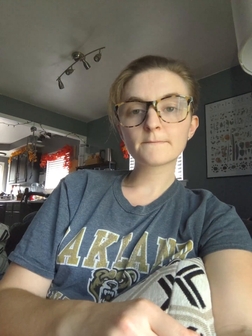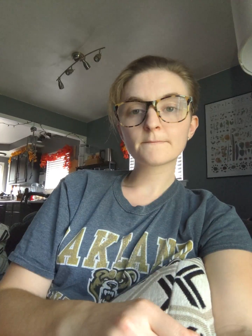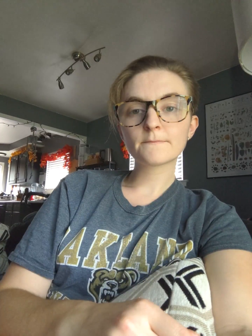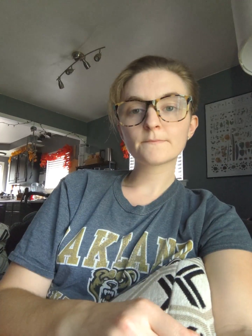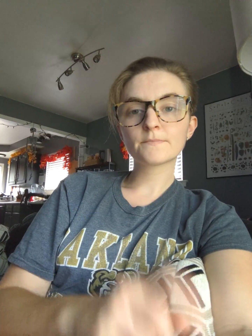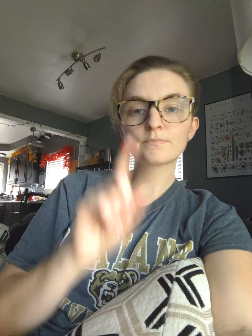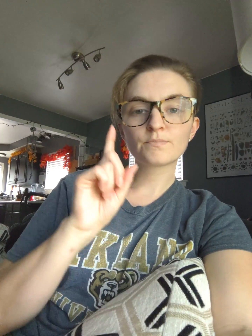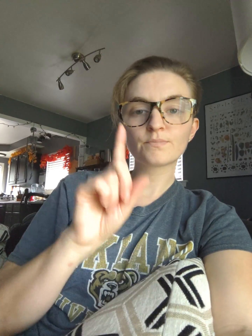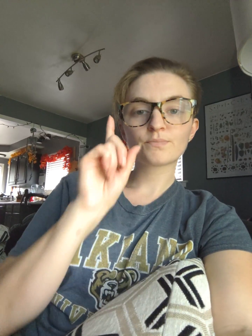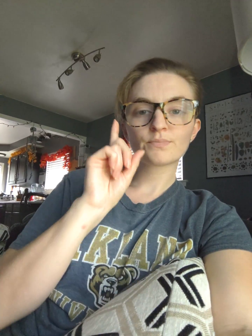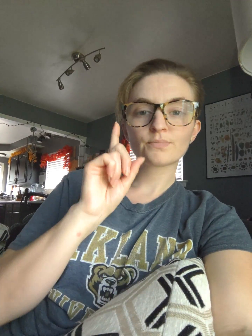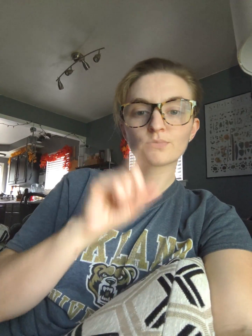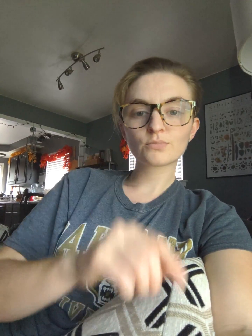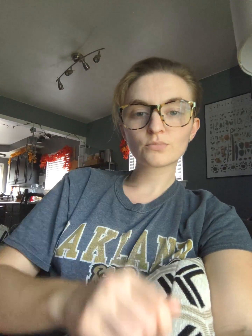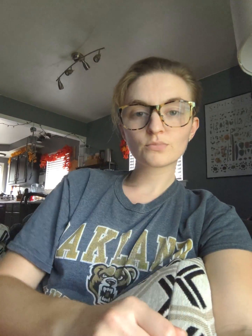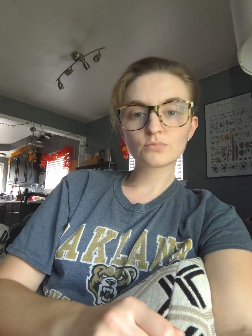bump